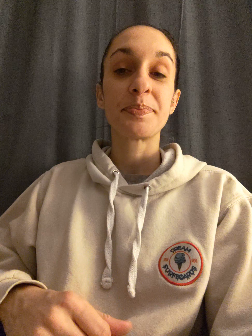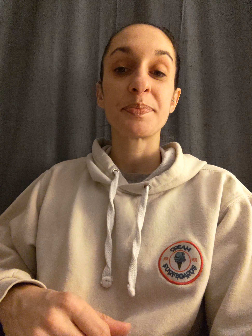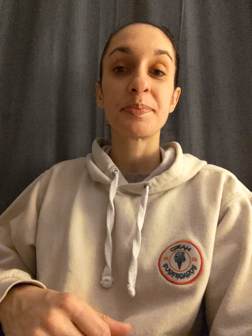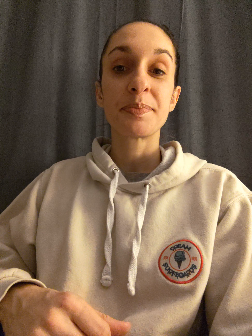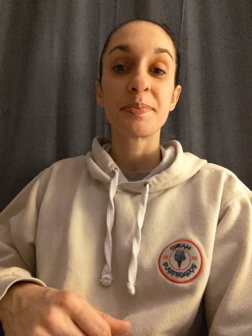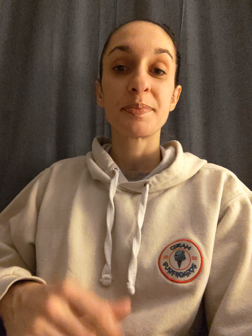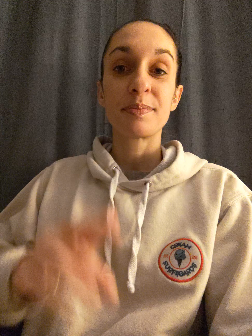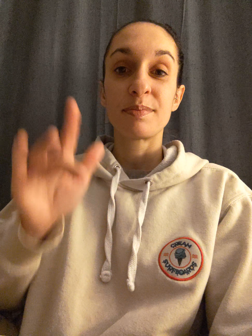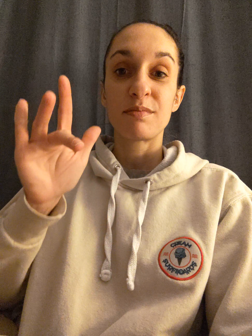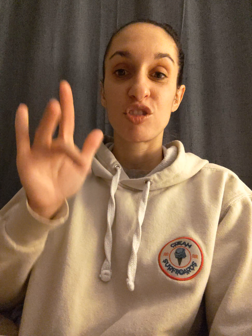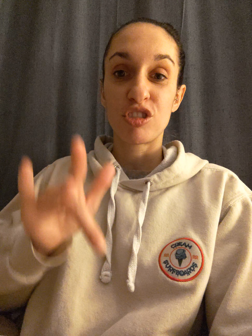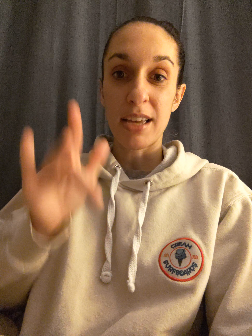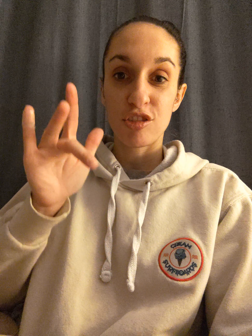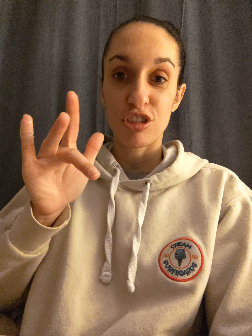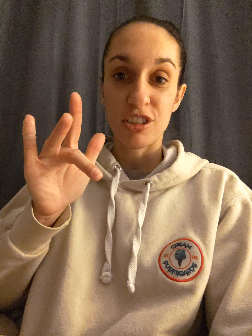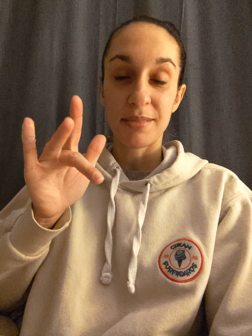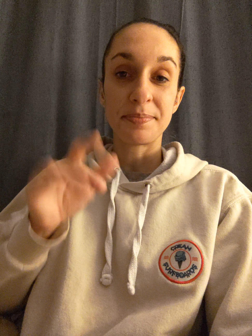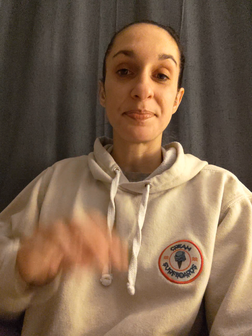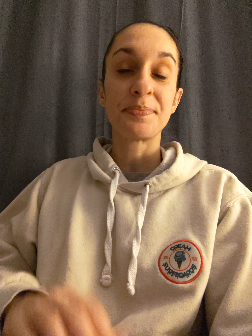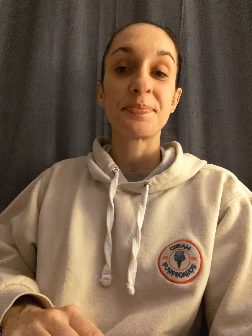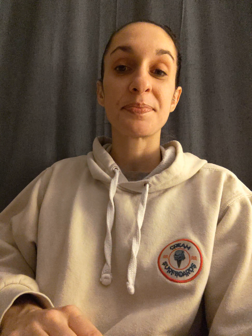touch